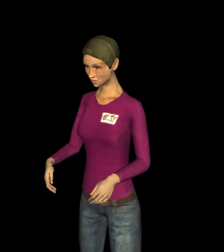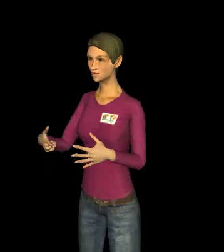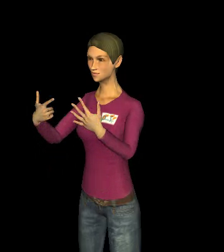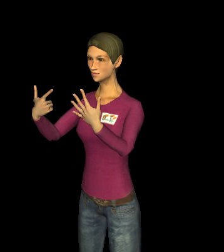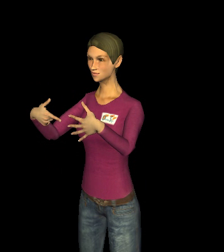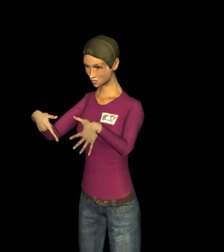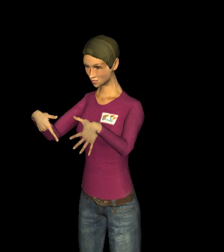17